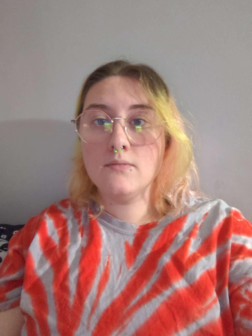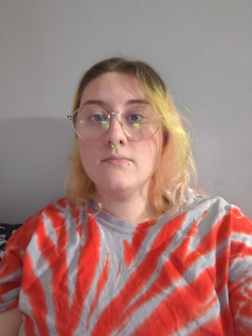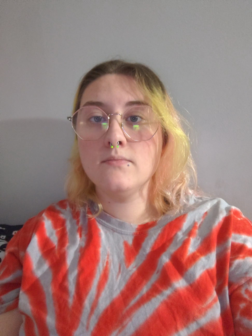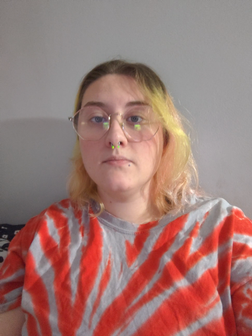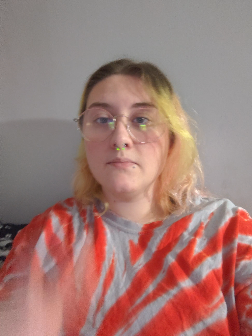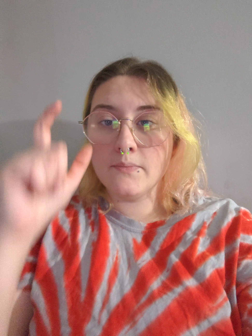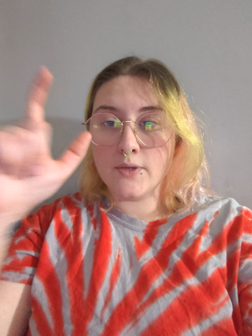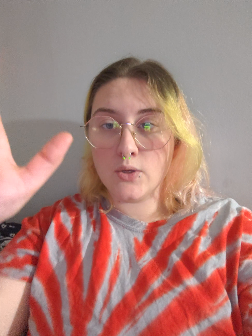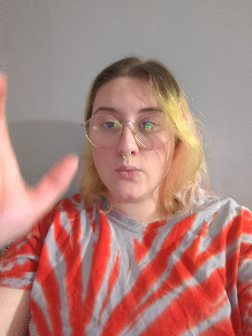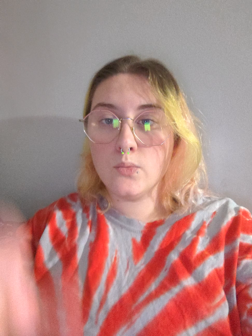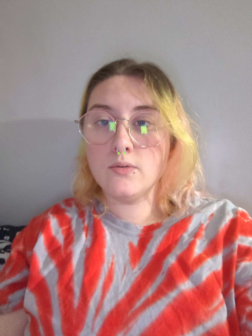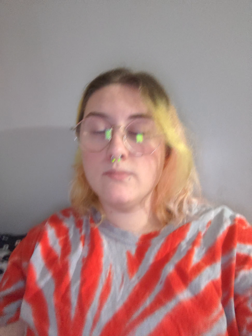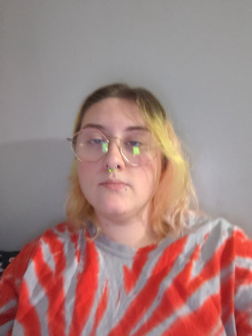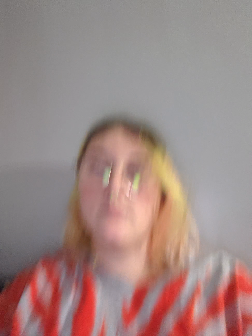moon